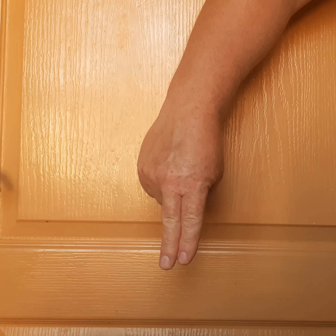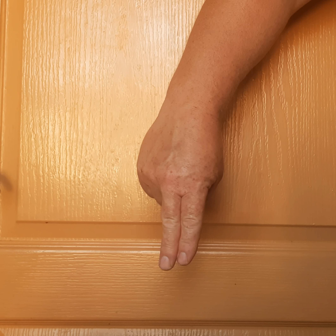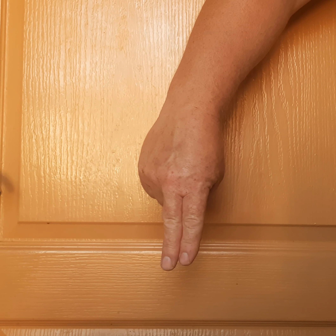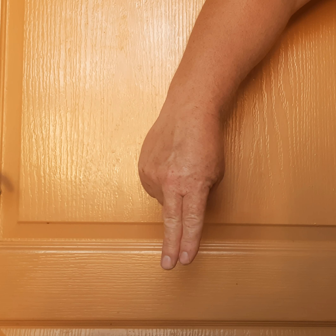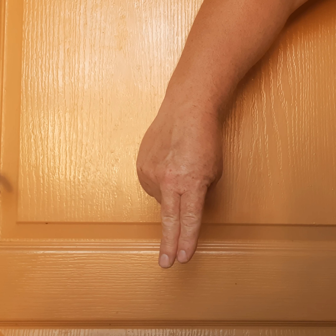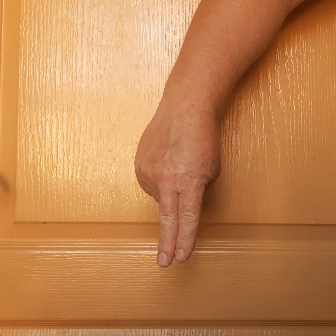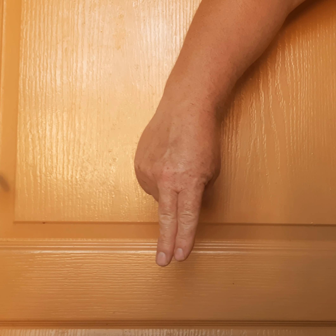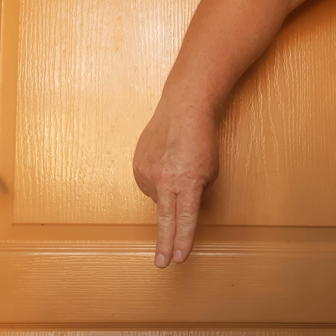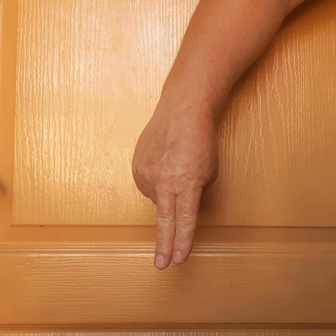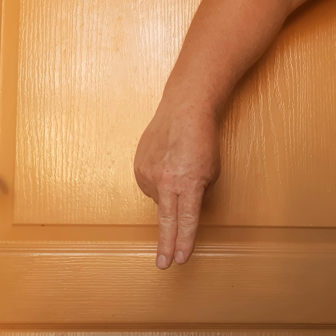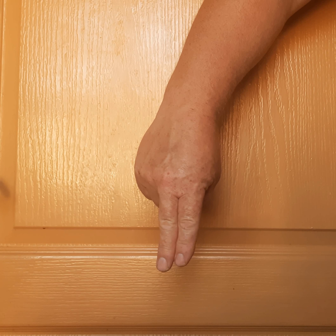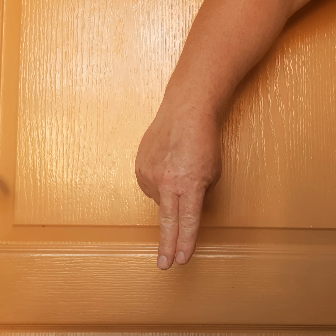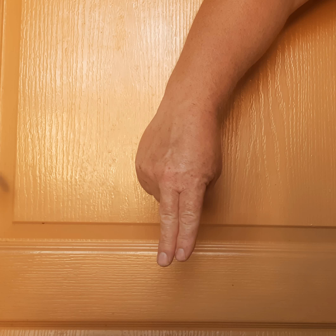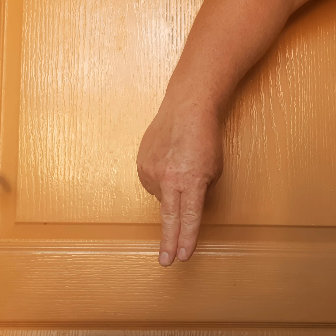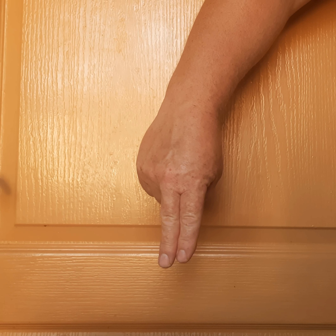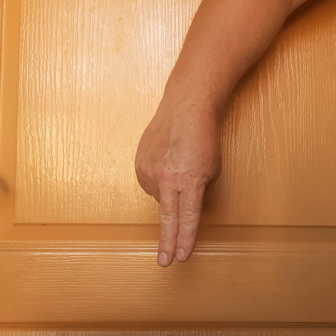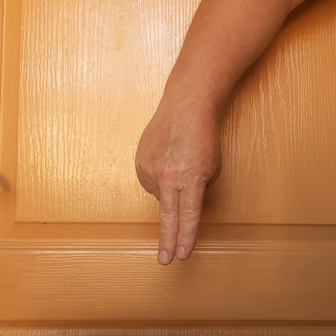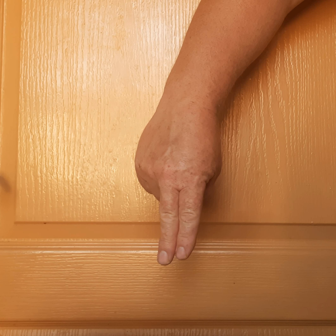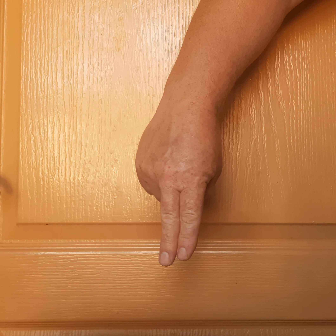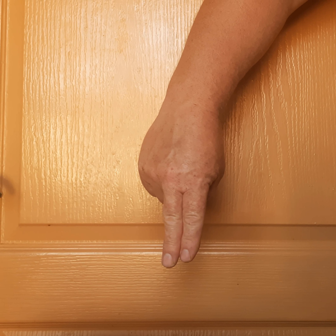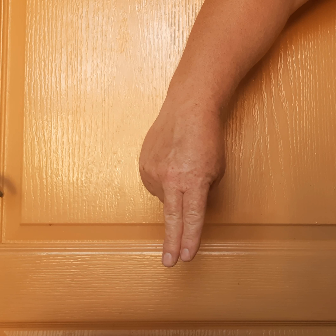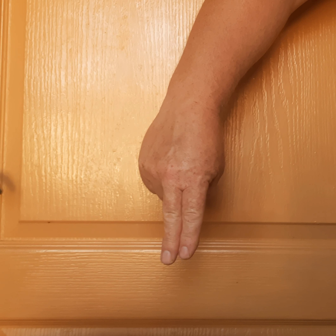П